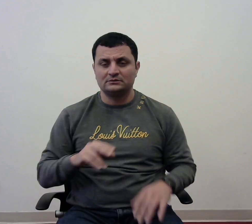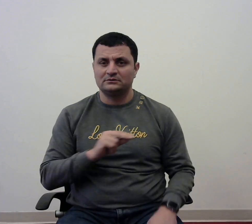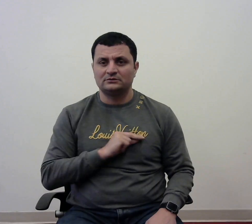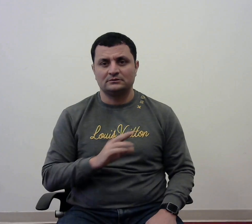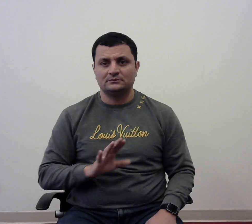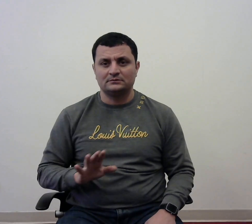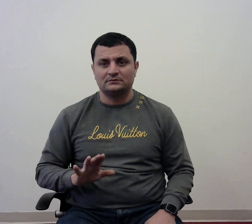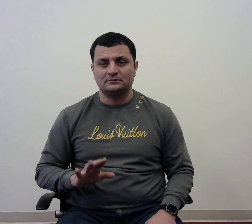işləmir